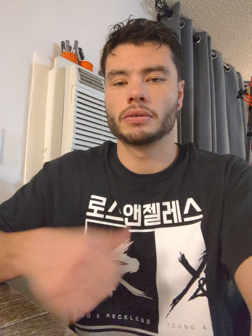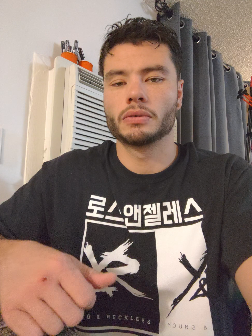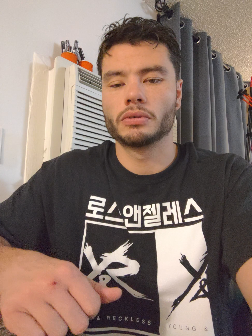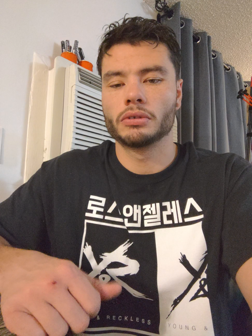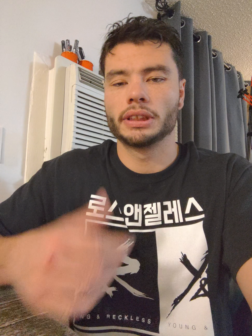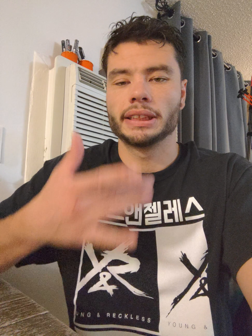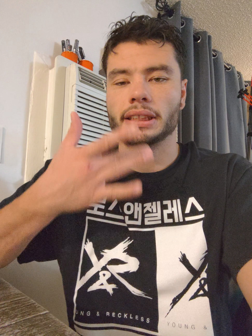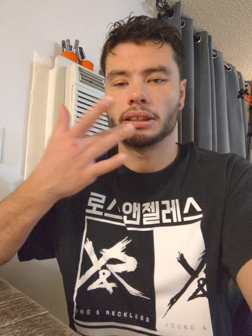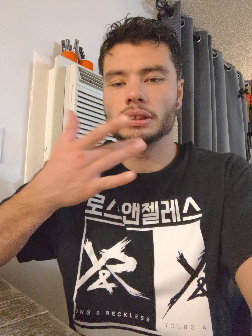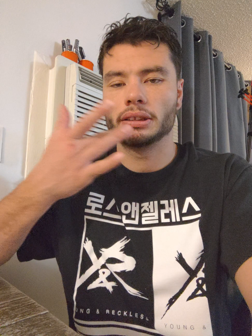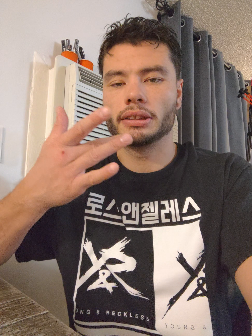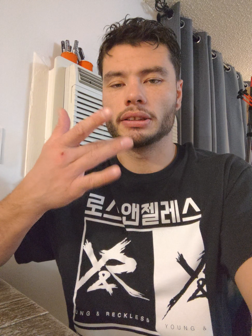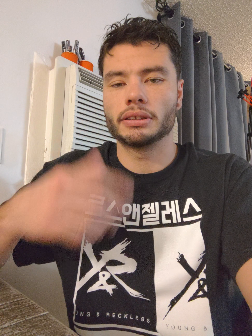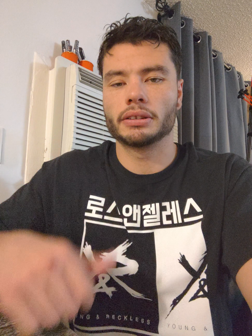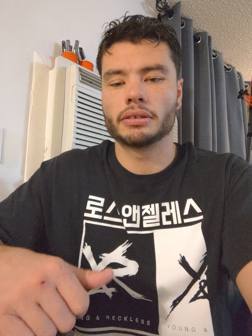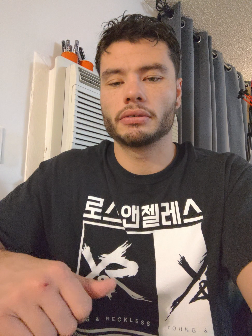taste